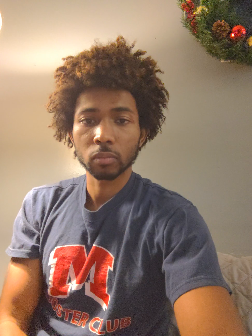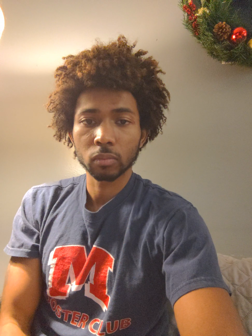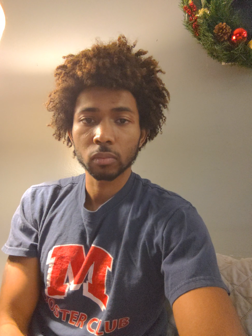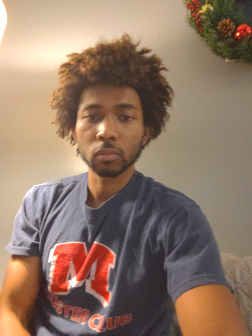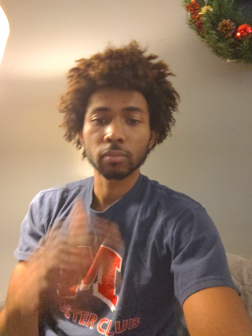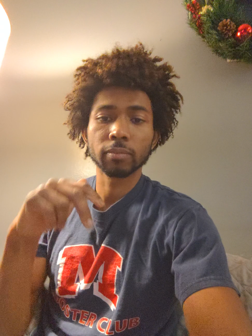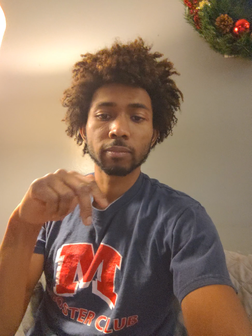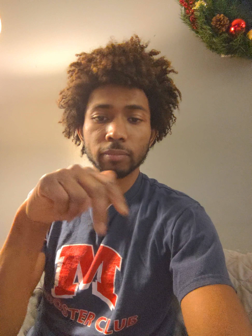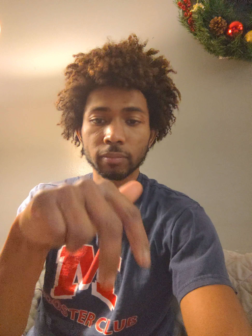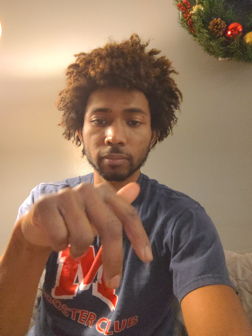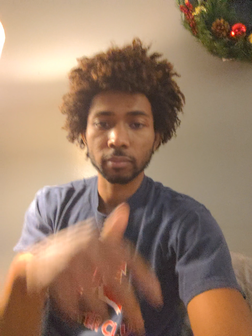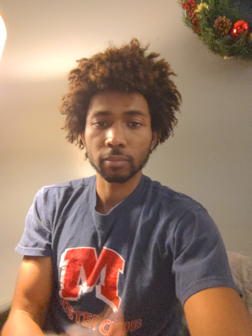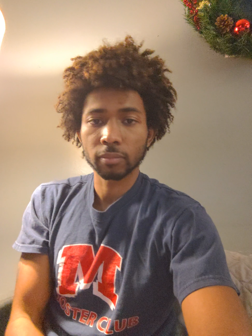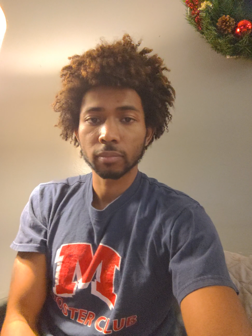ride